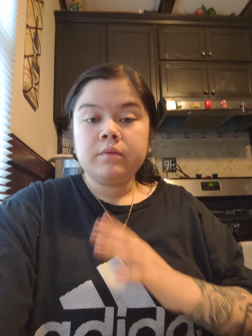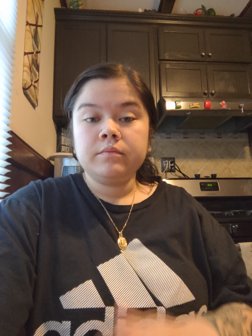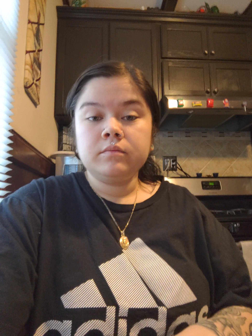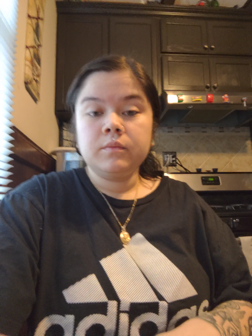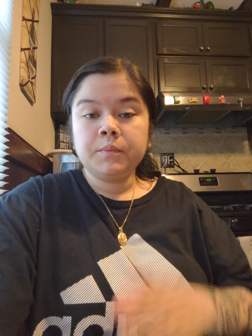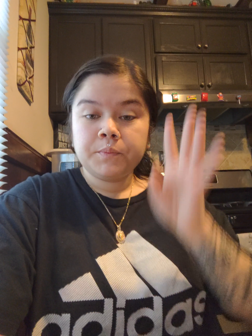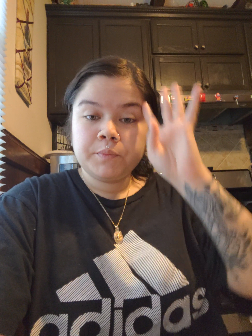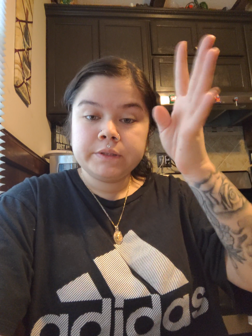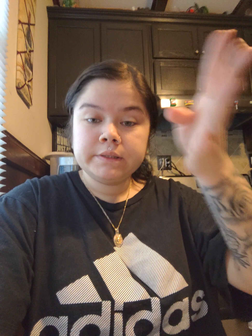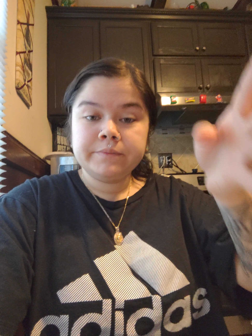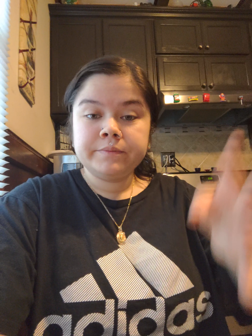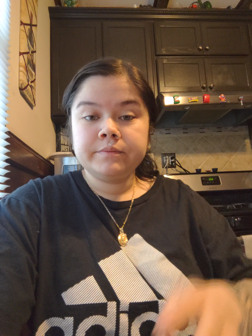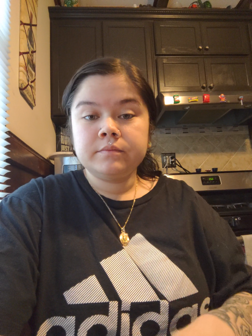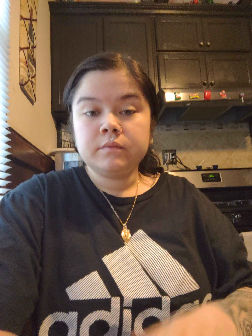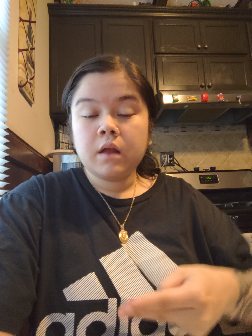pretend